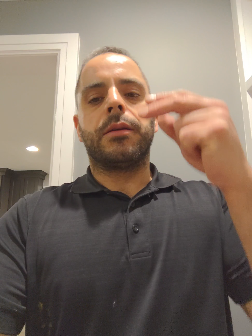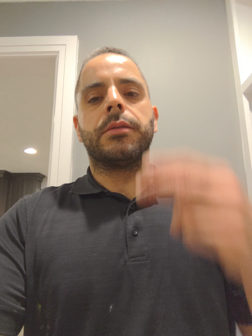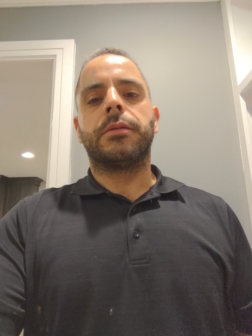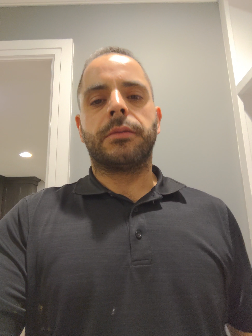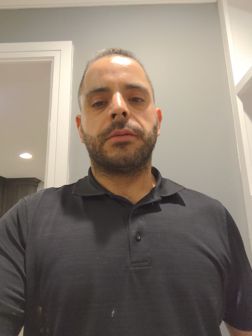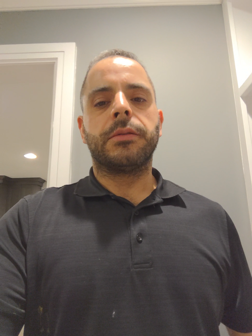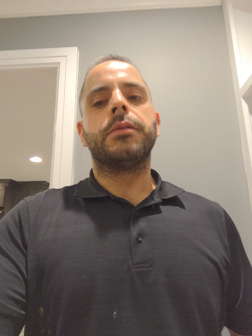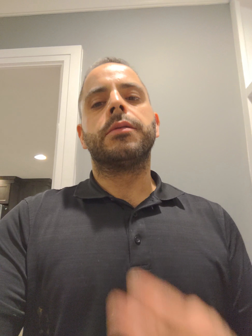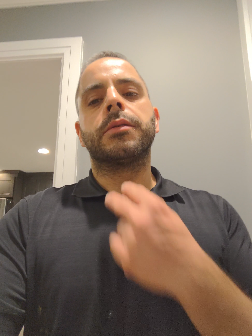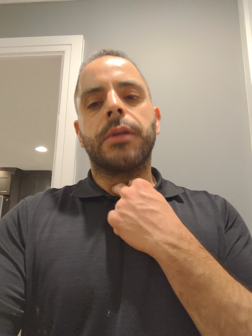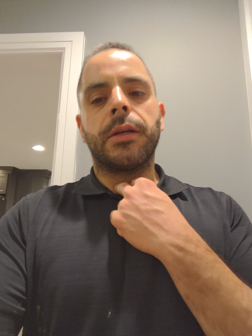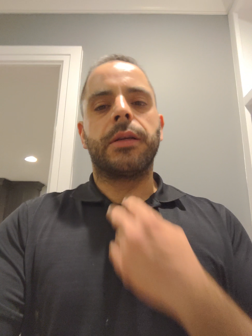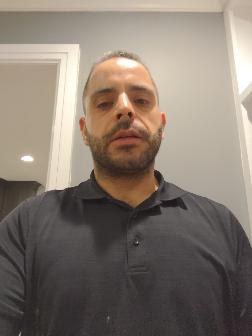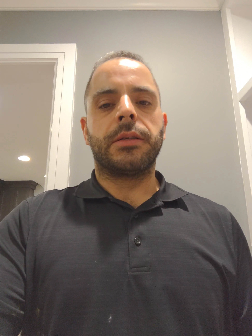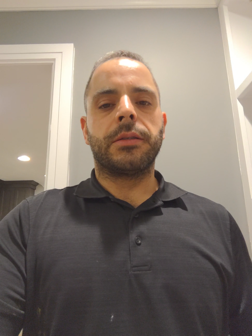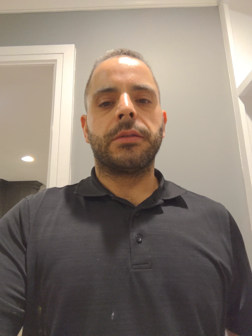stuck